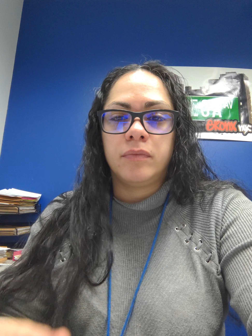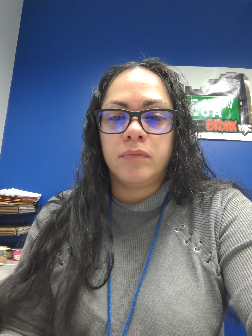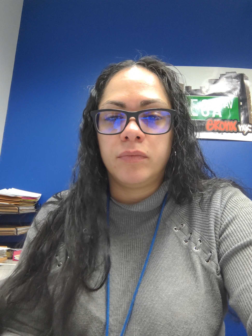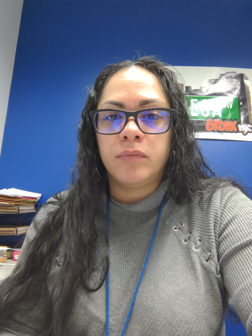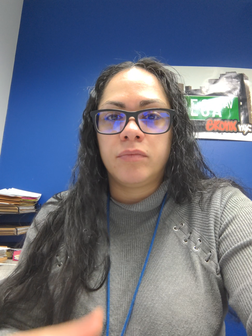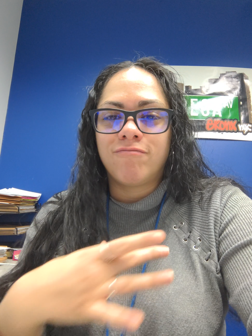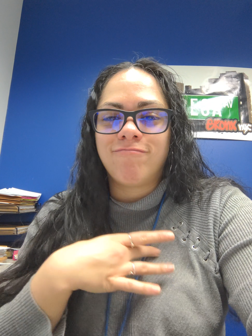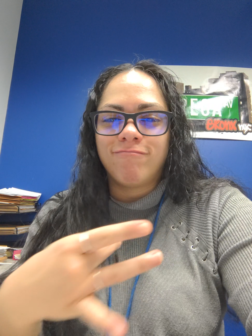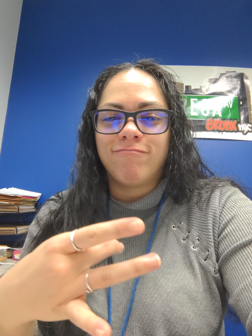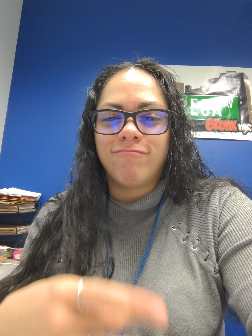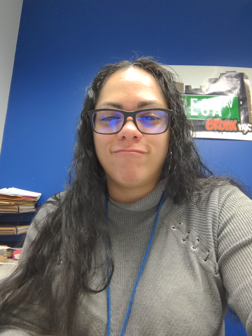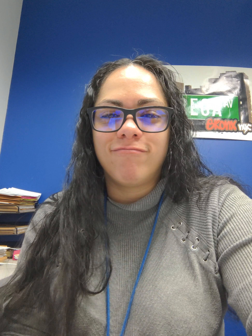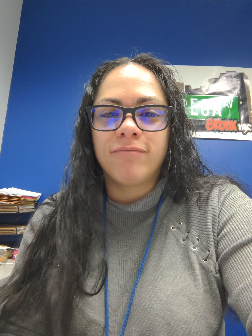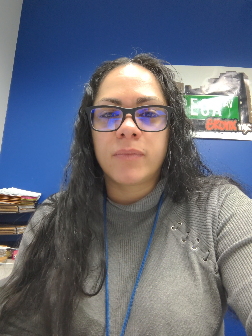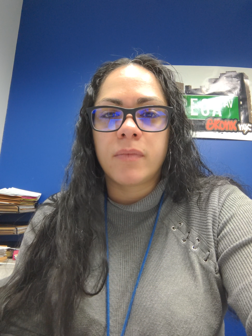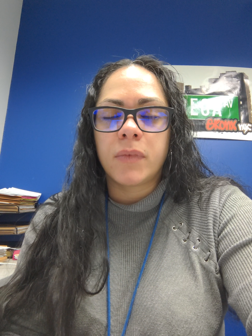like